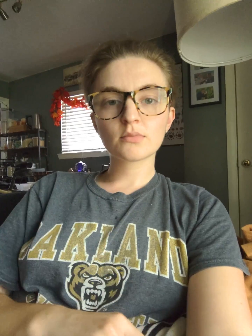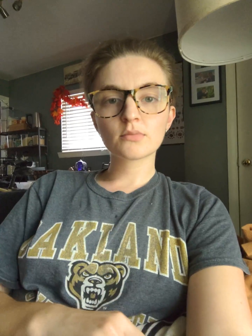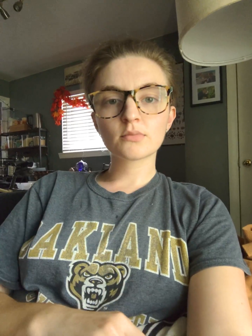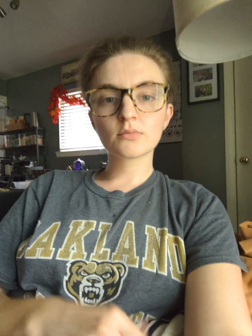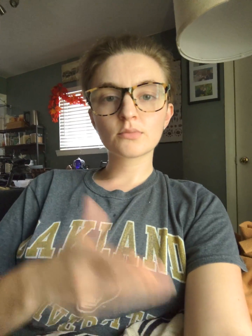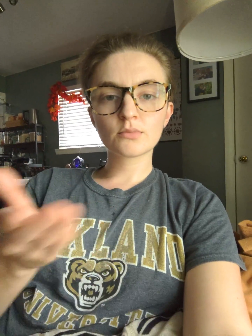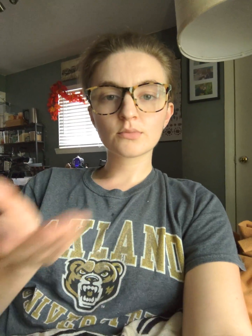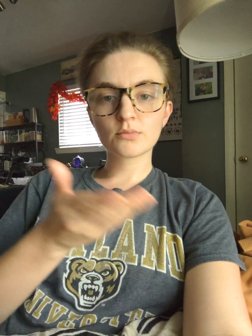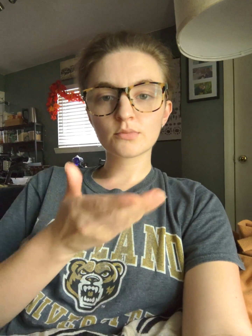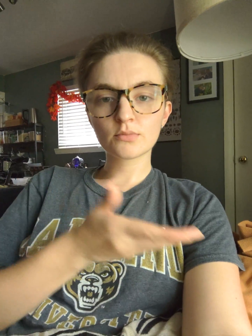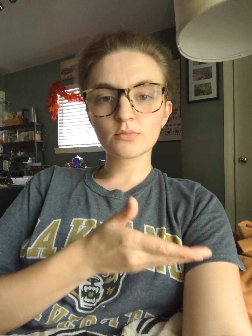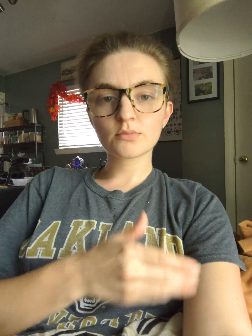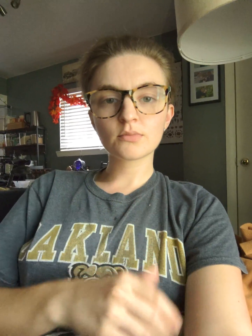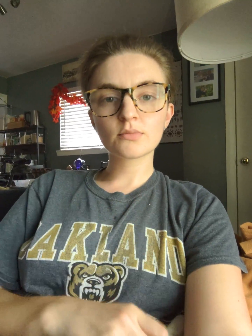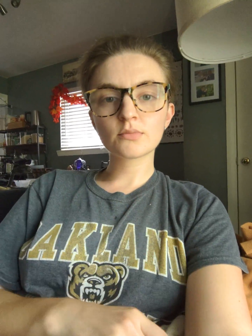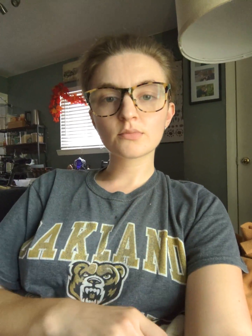carry